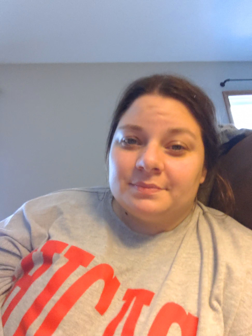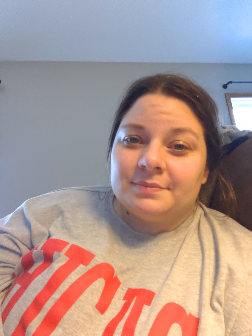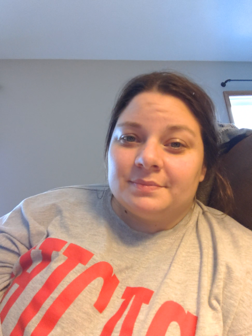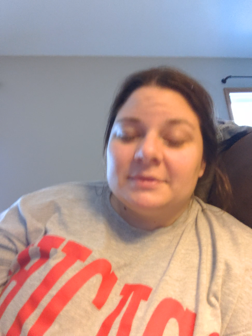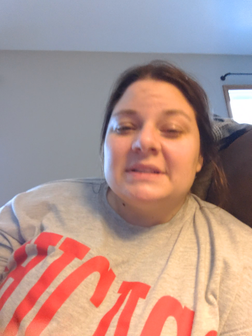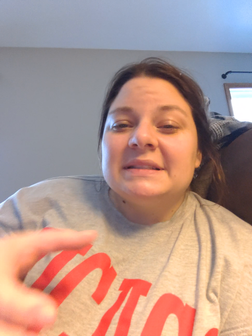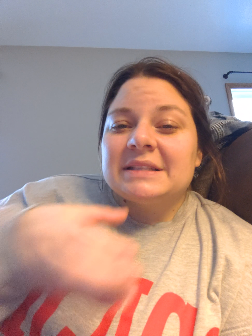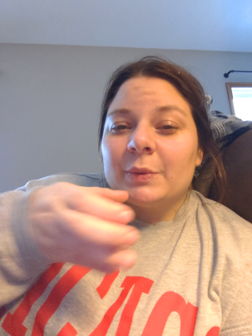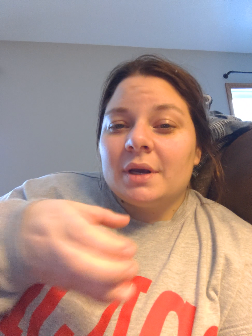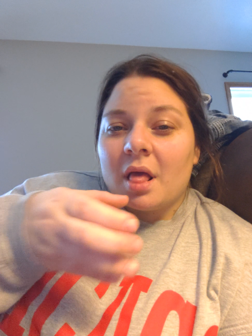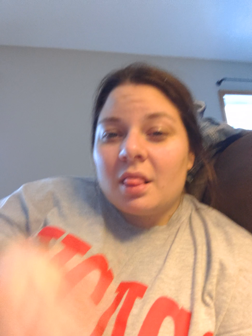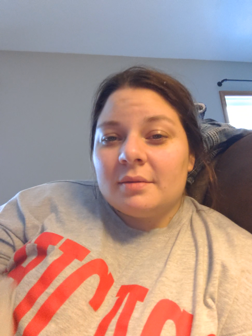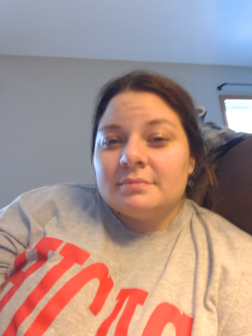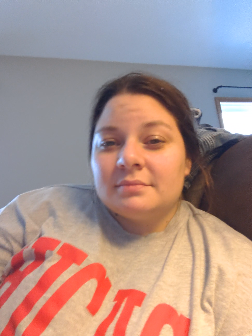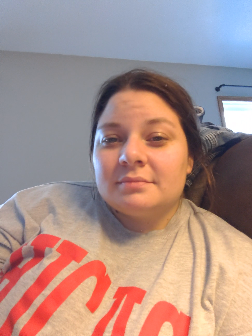cereal